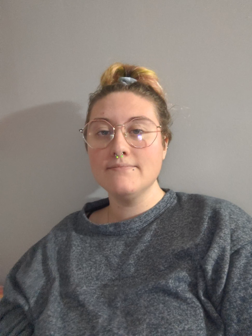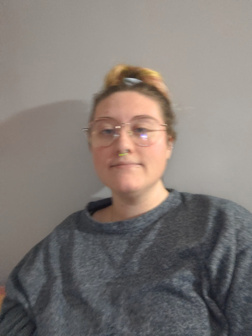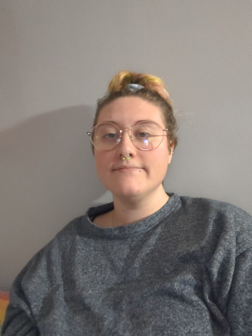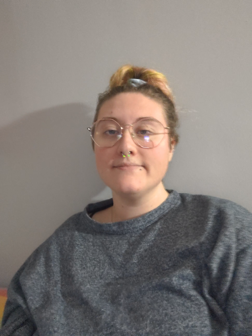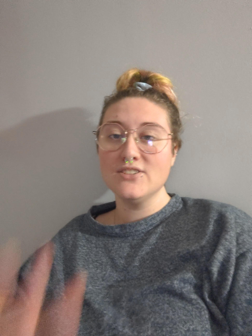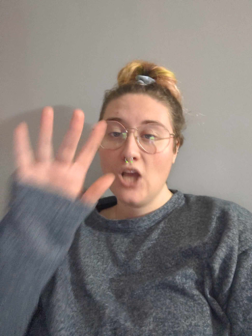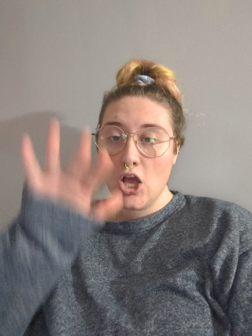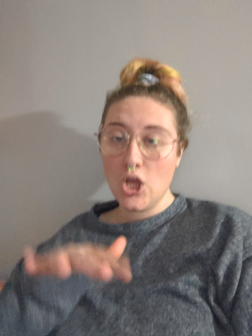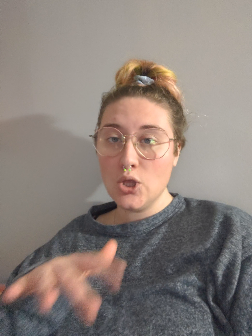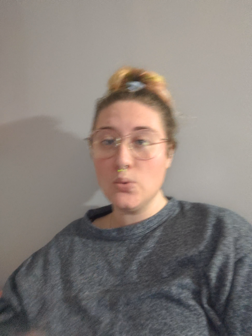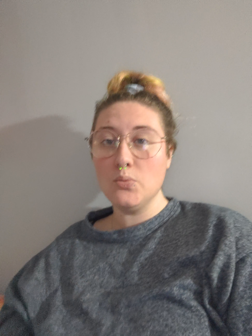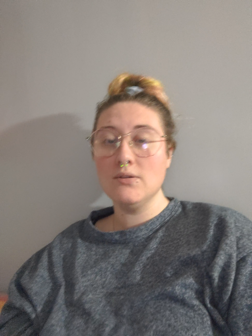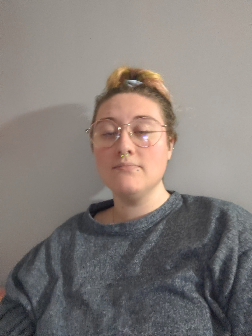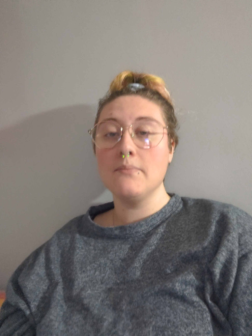snow